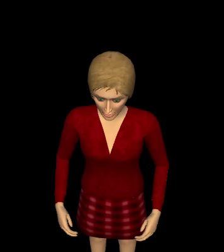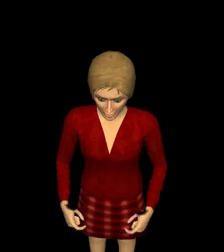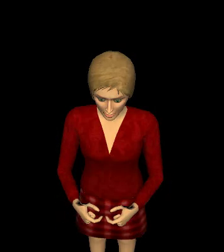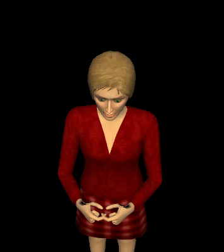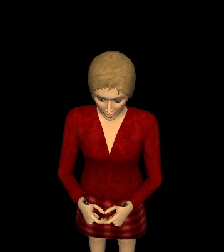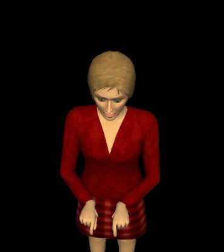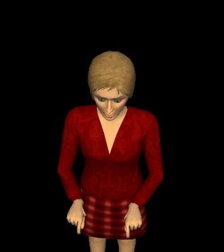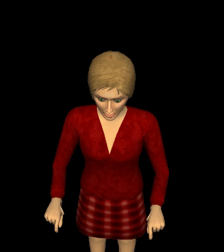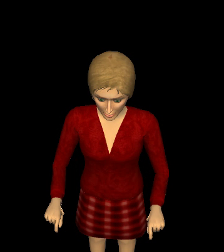يفحص